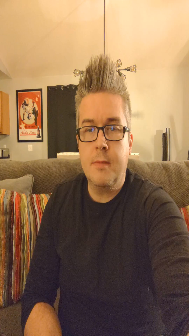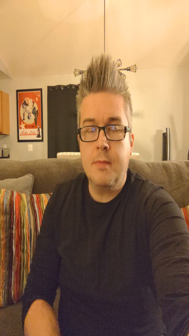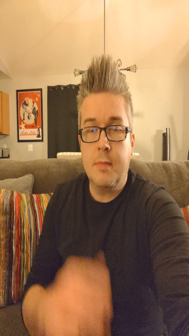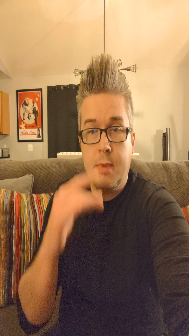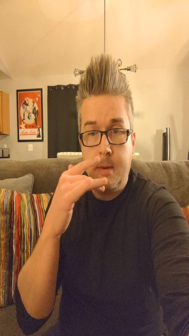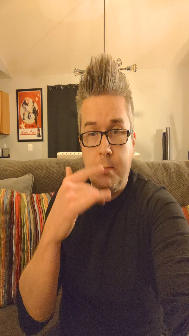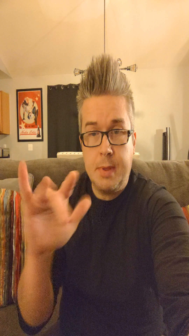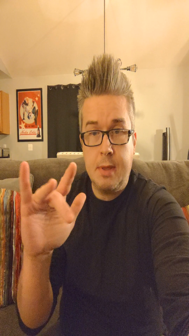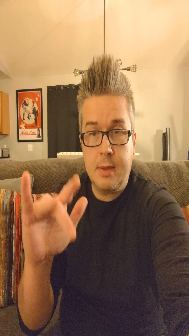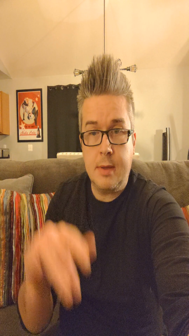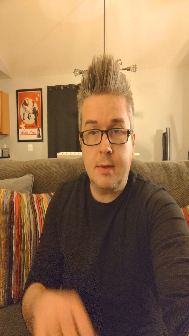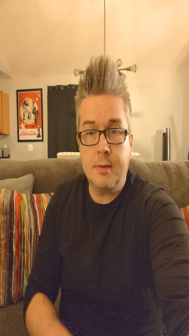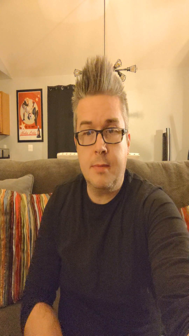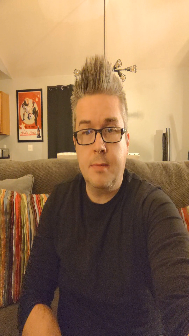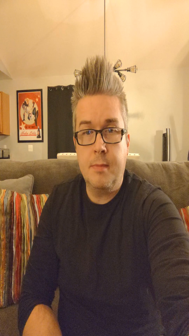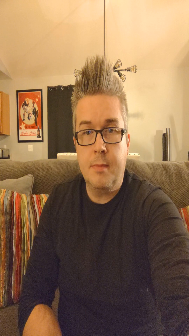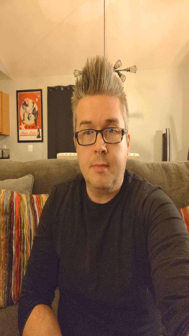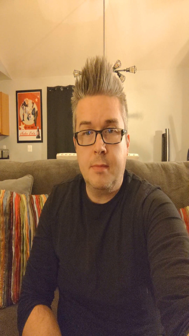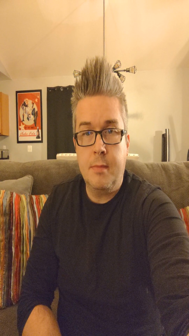empty